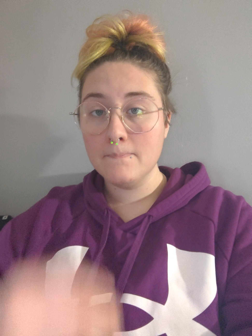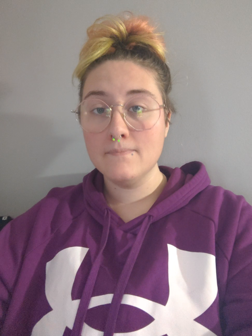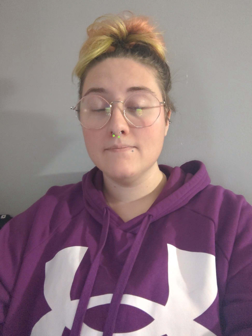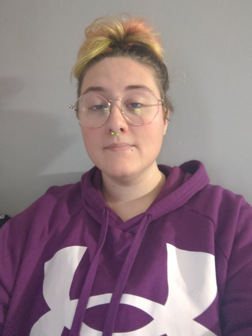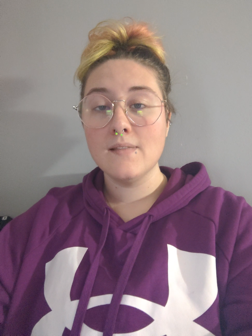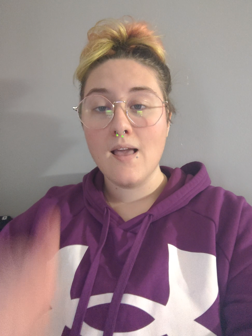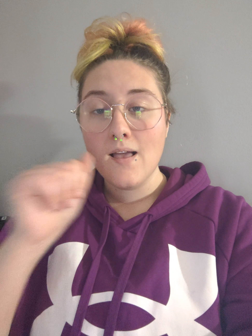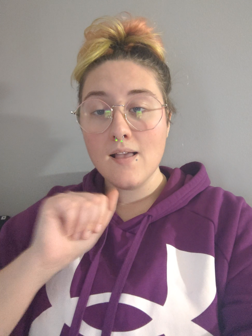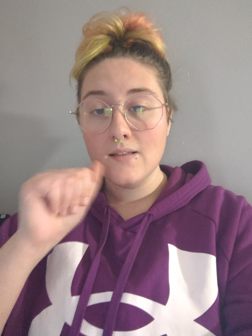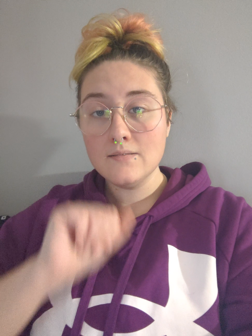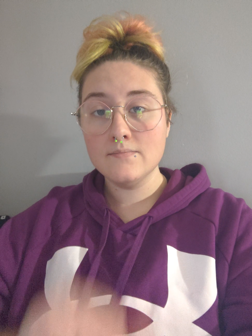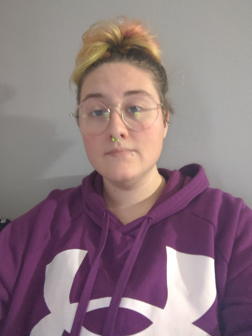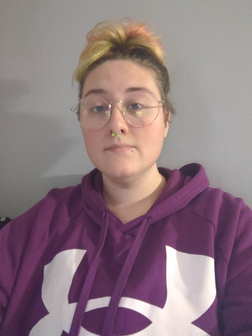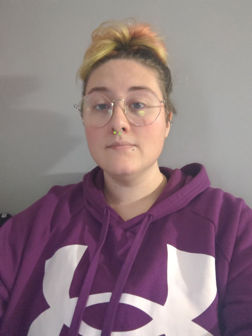aunt